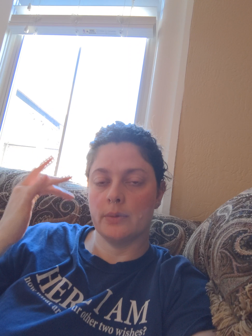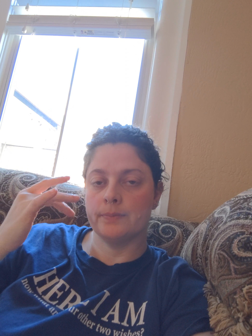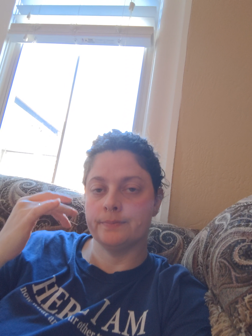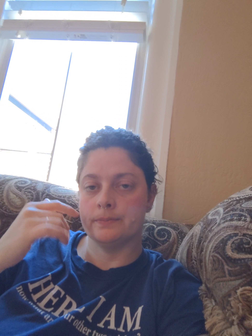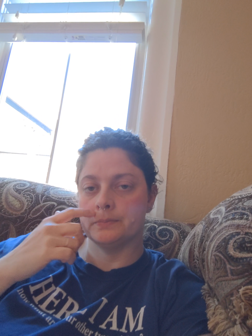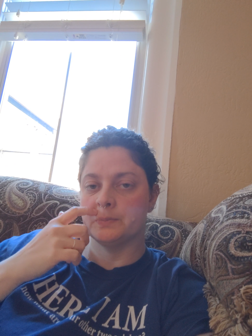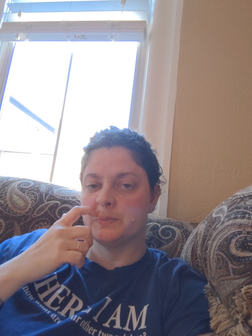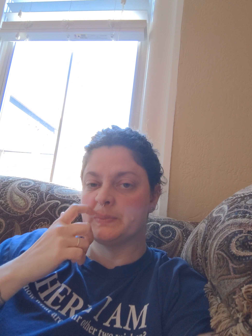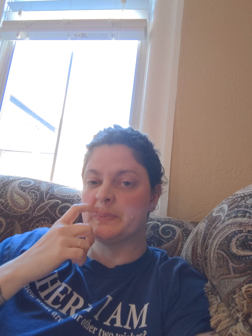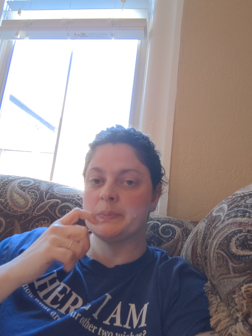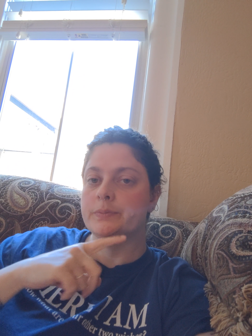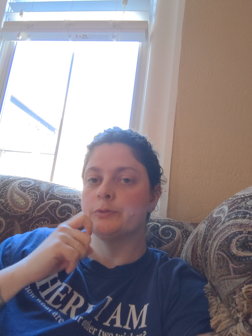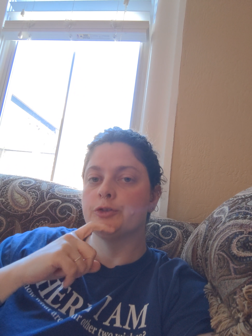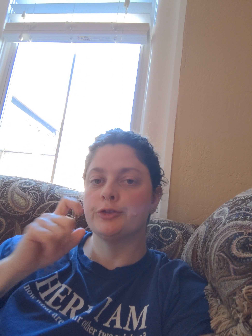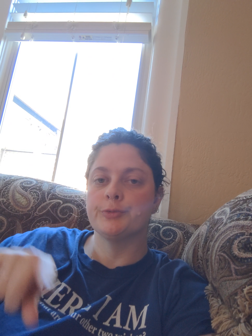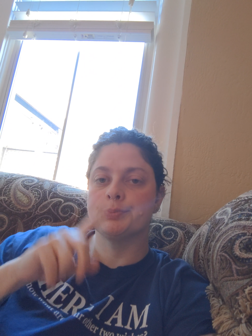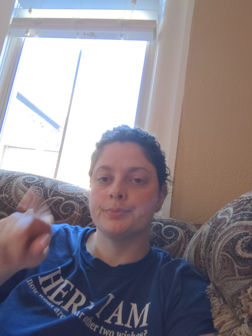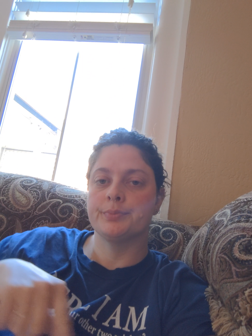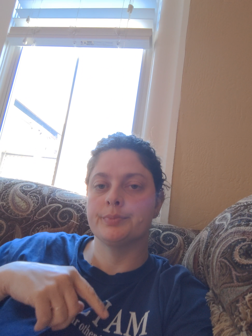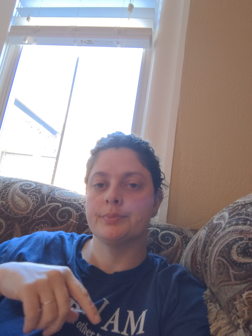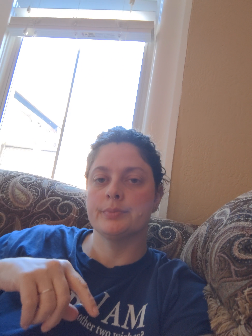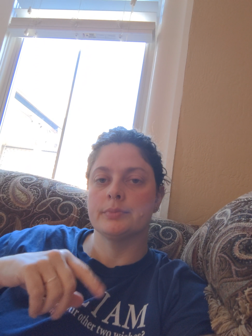dryer